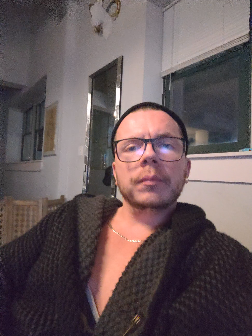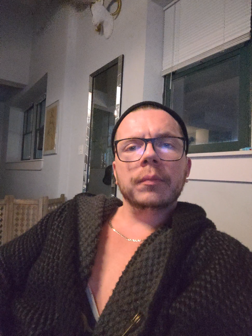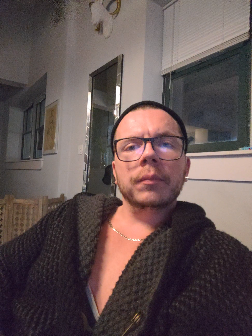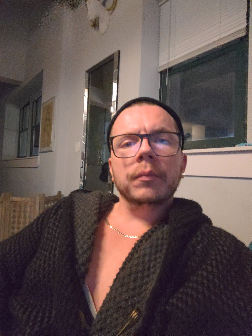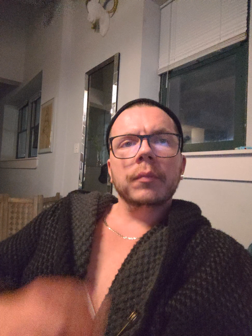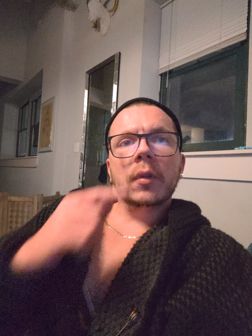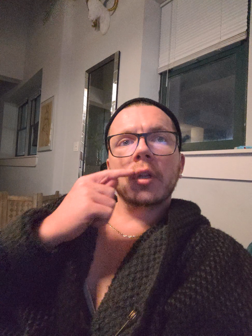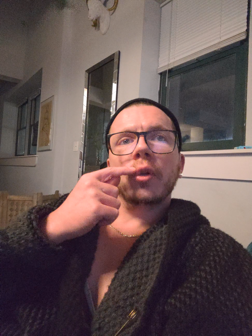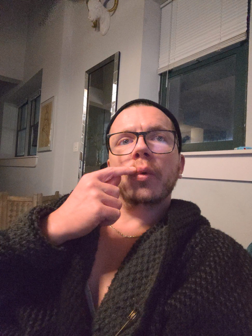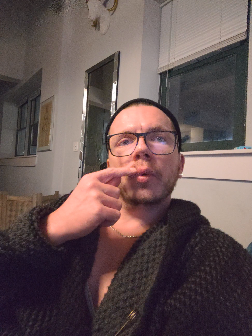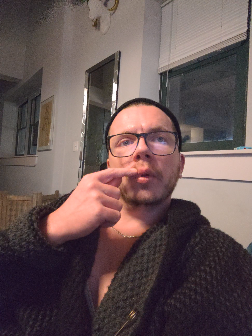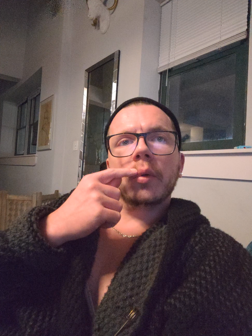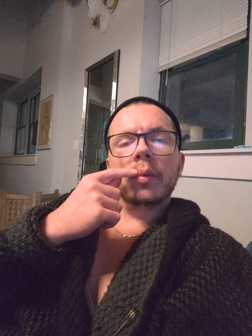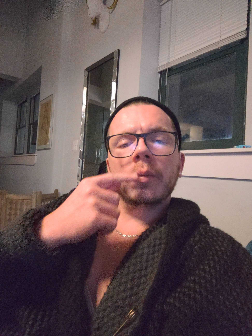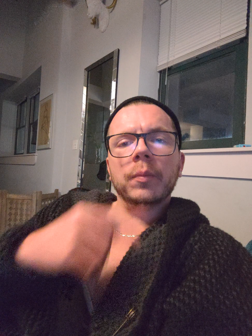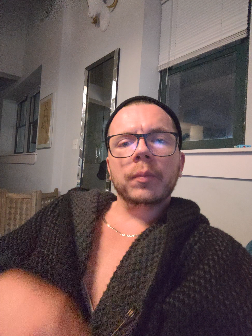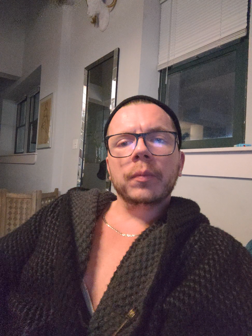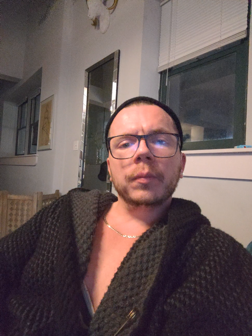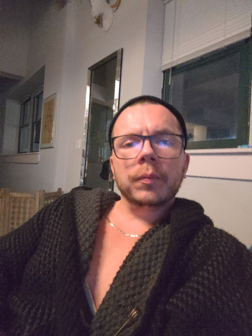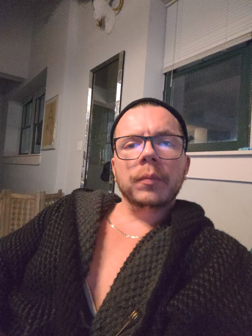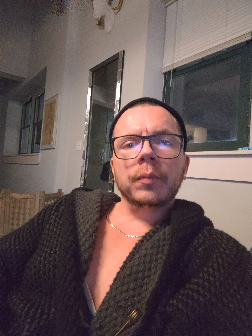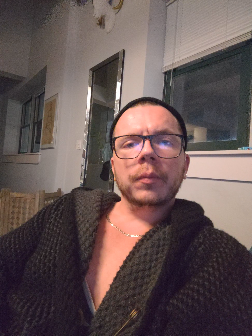tooth